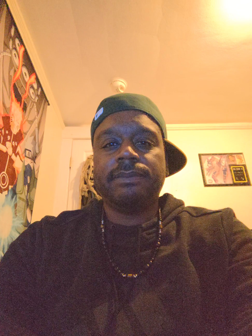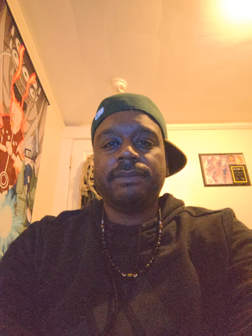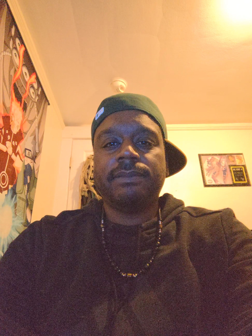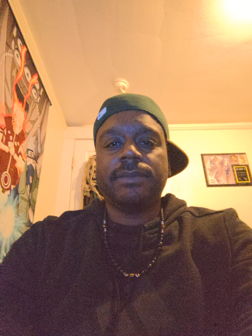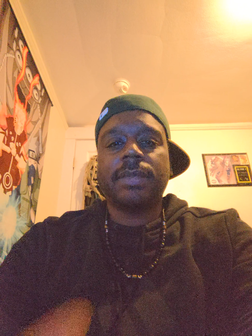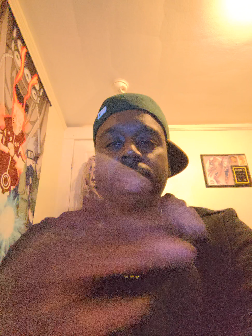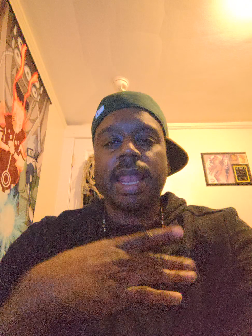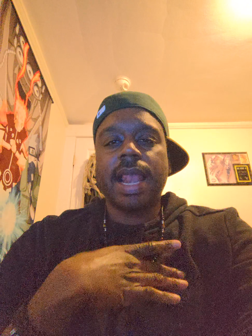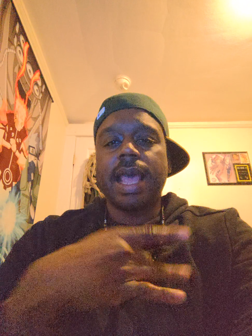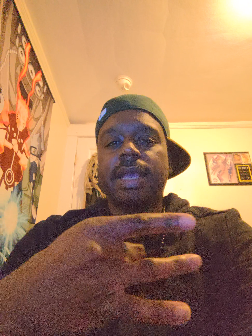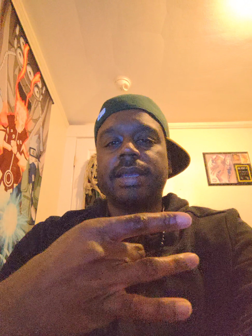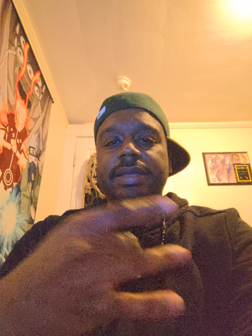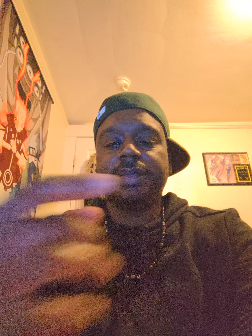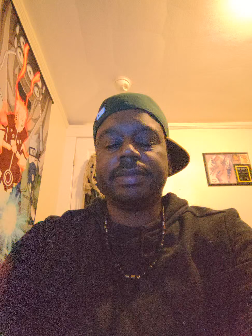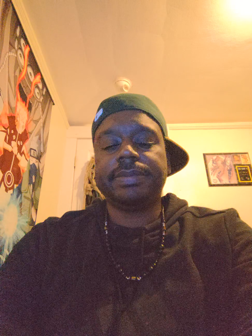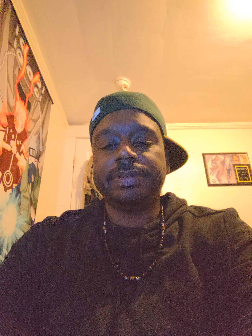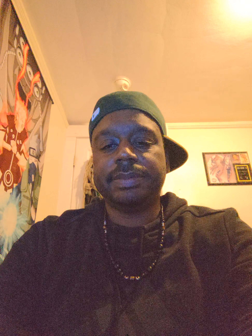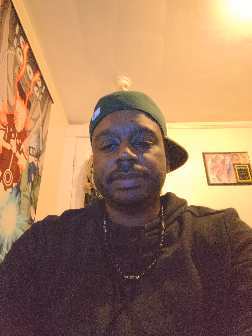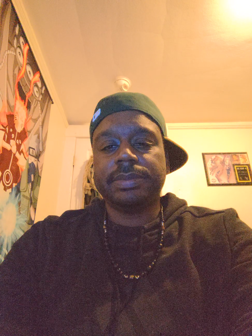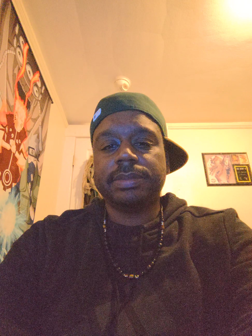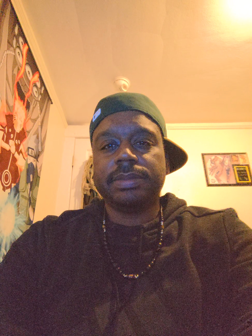like